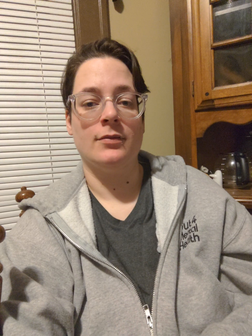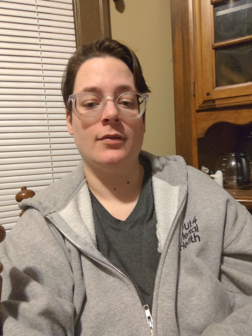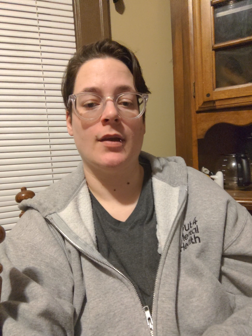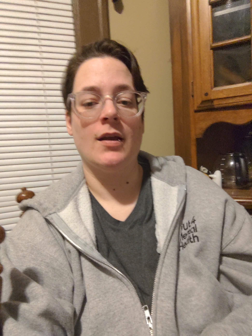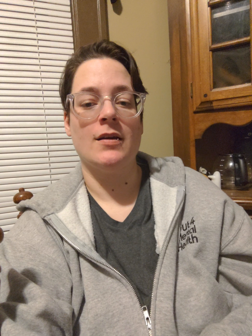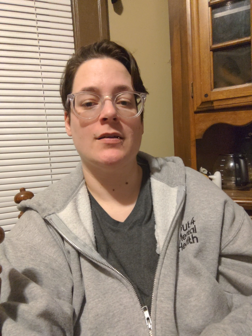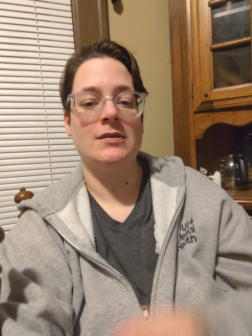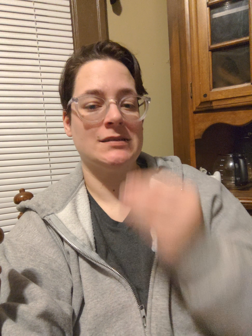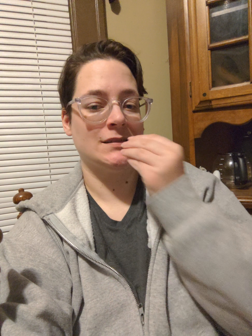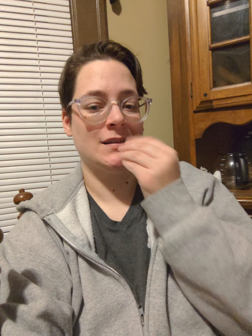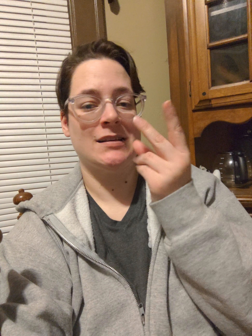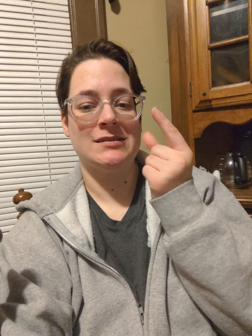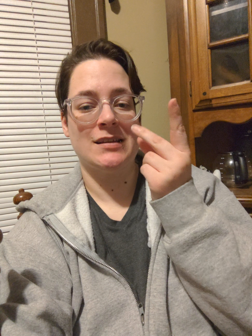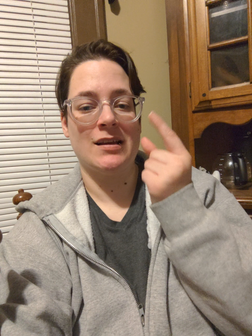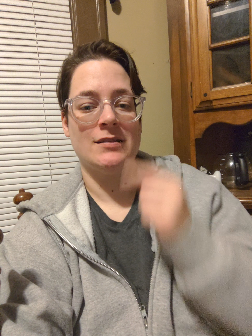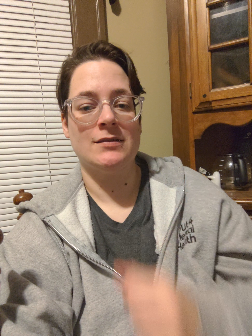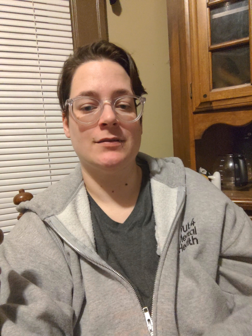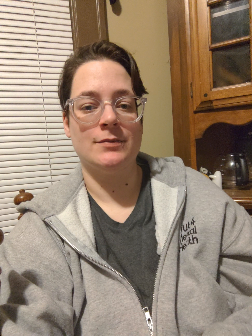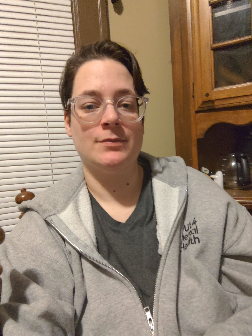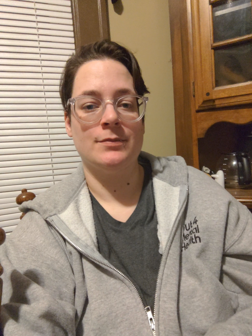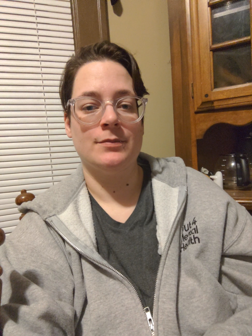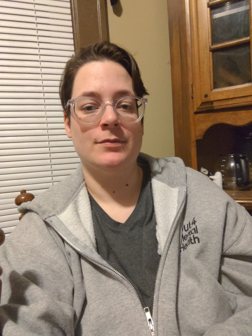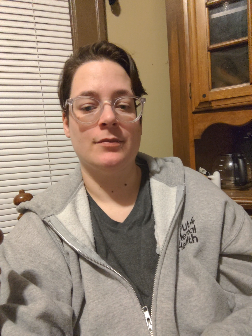snack